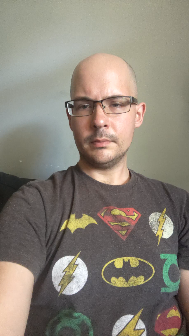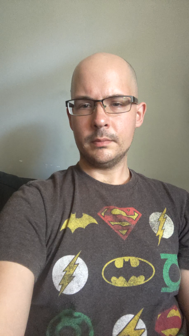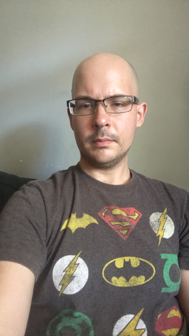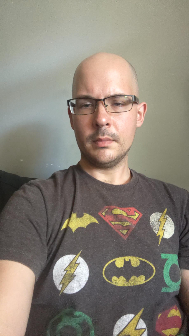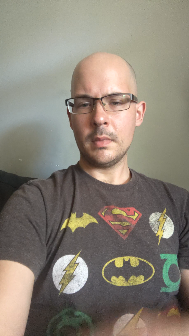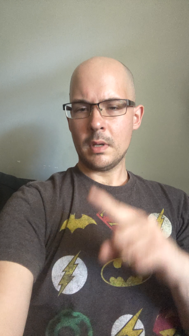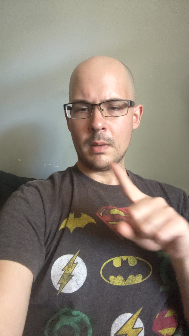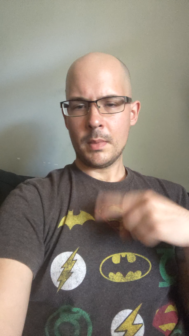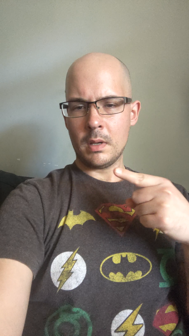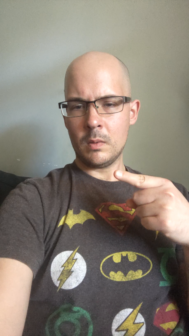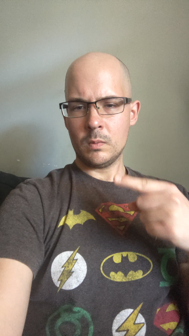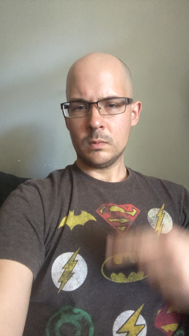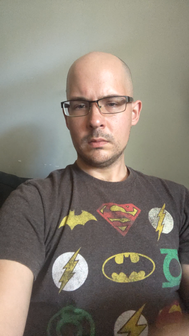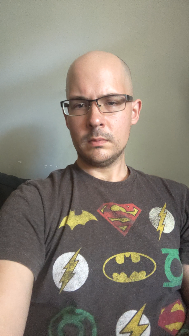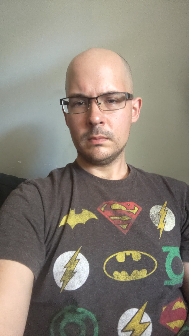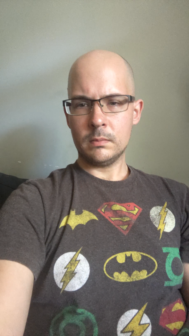about